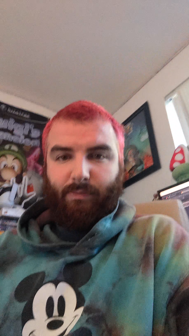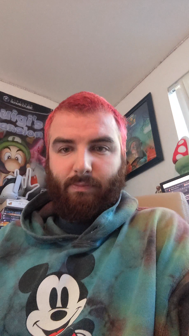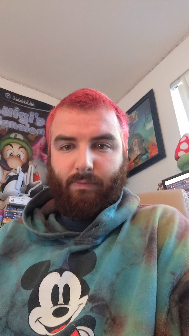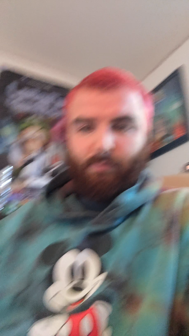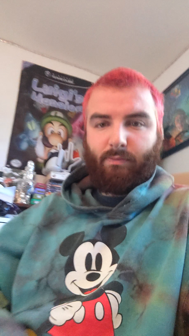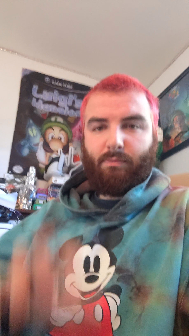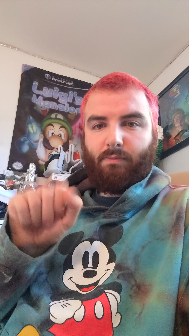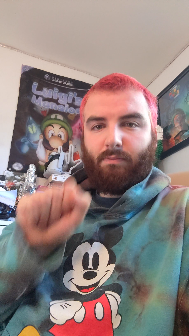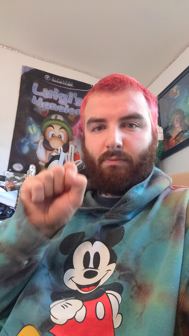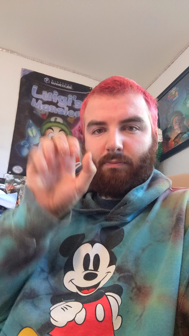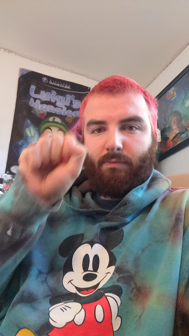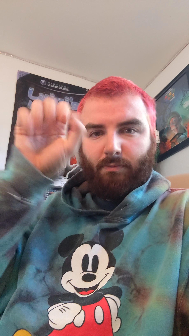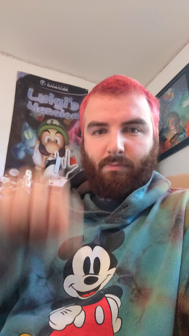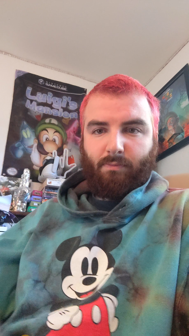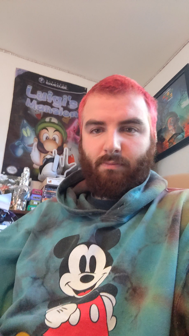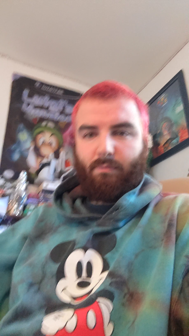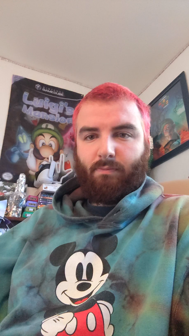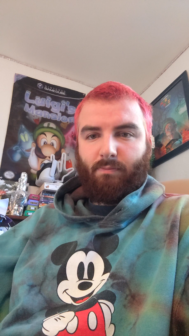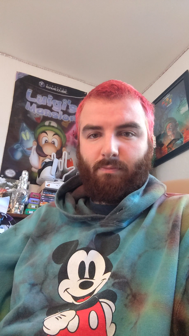ladder